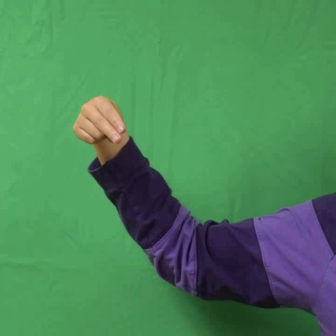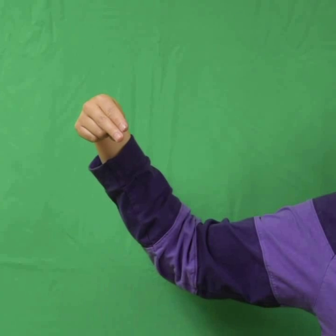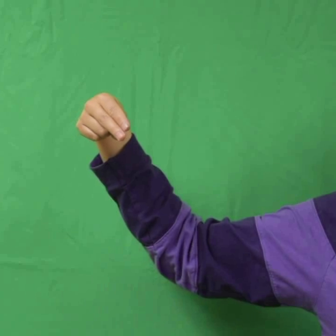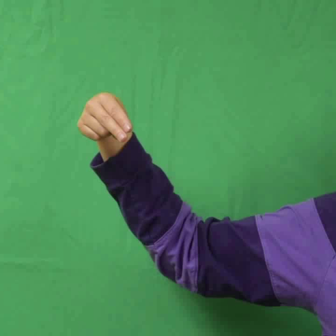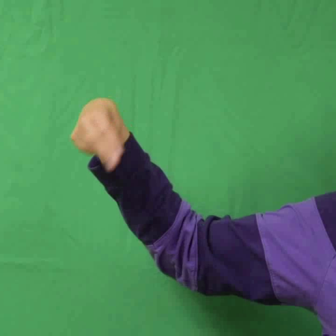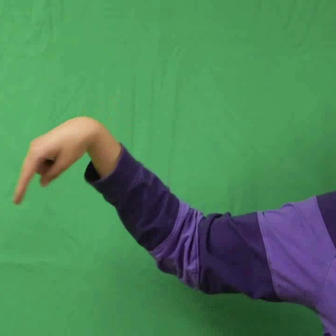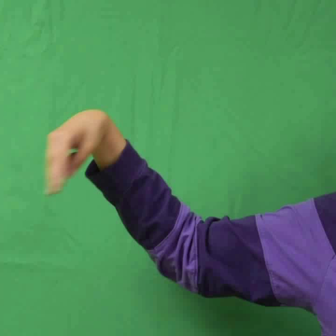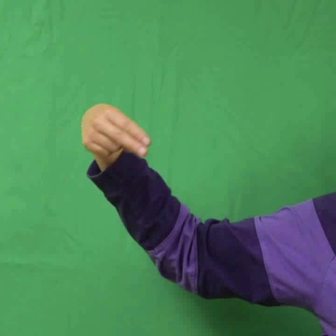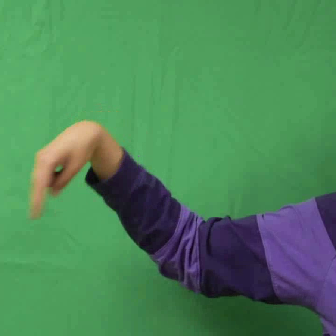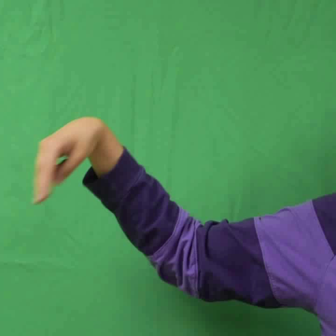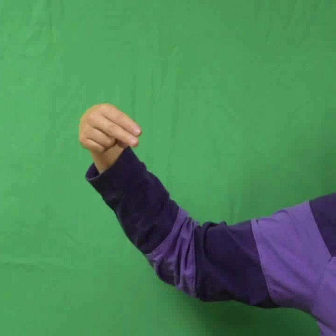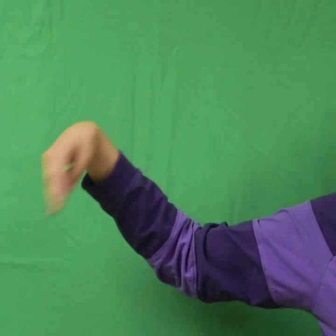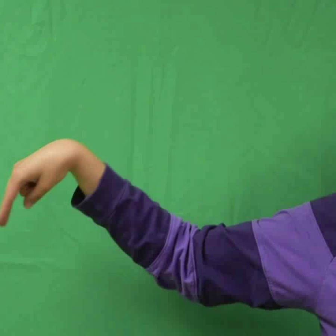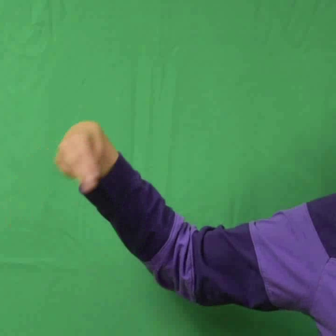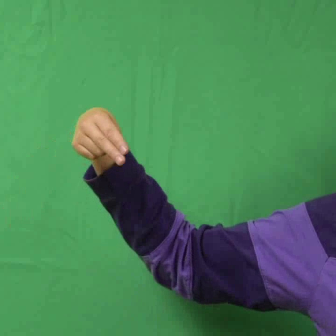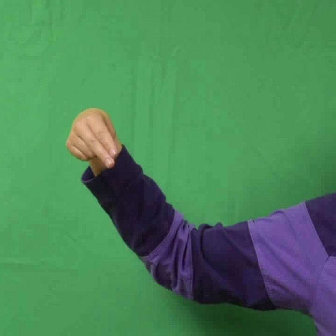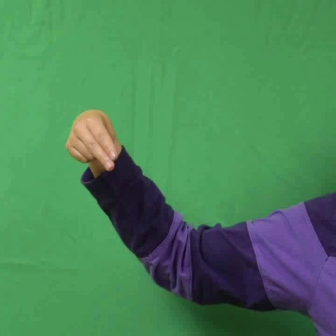Ñ